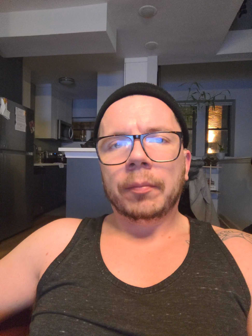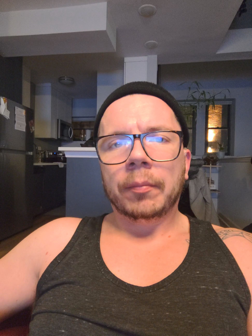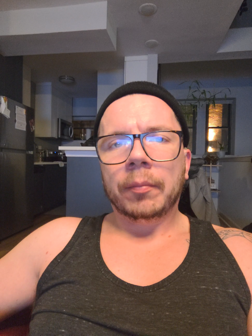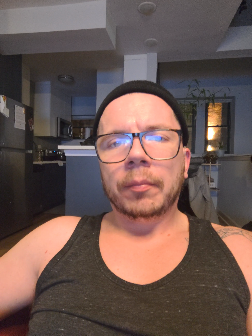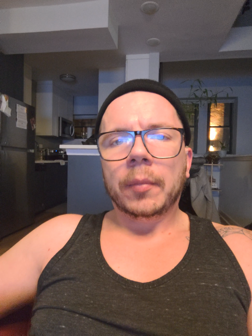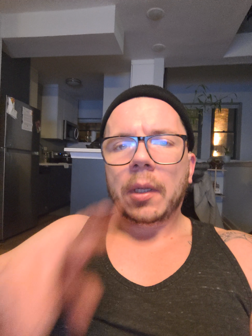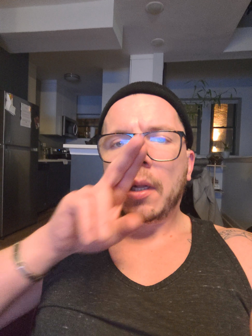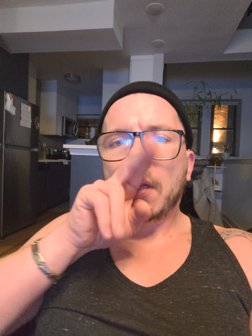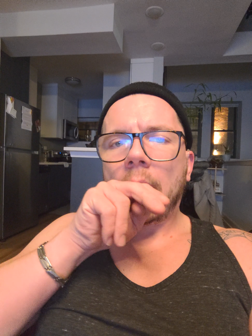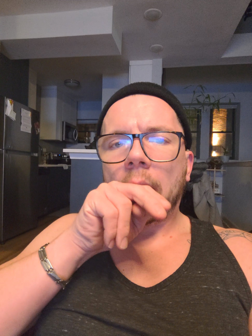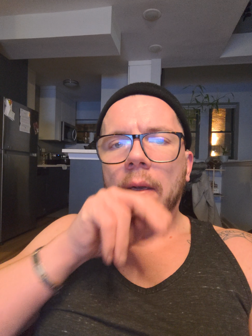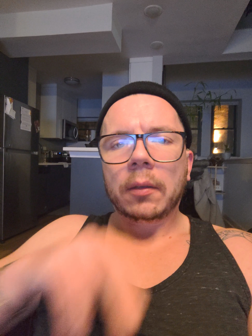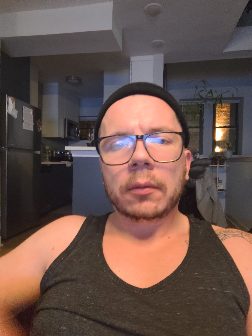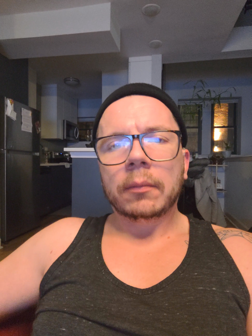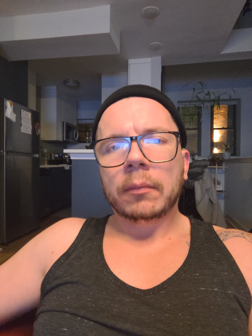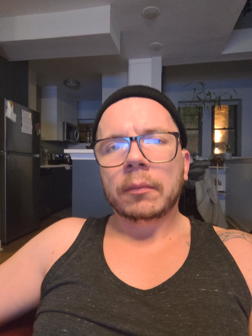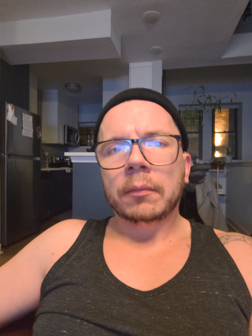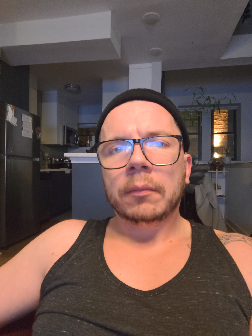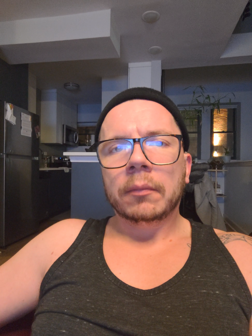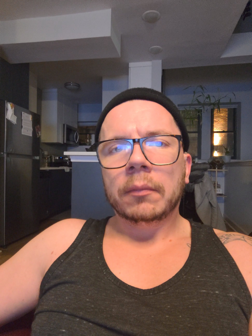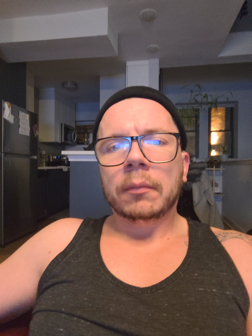tongue